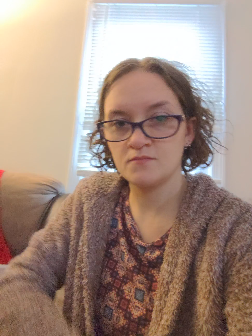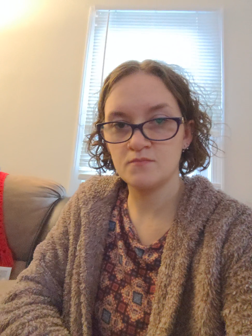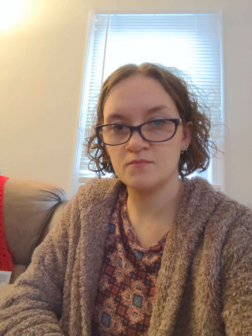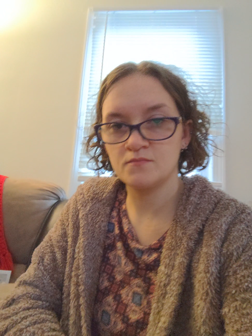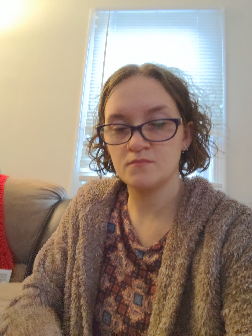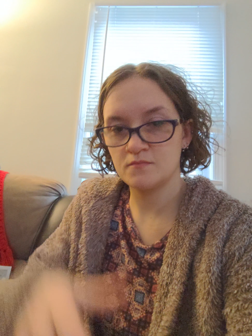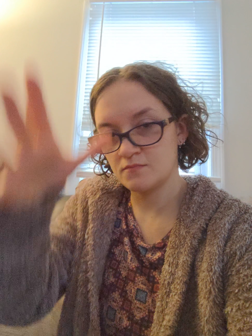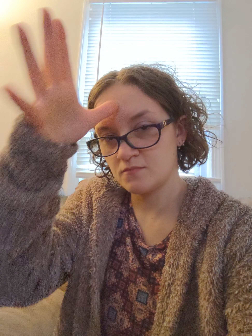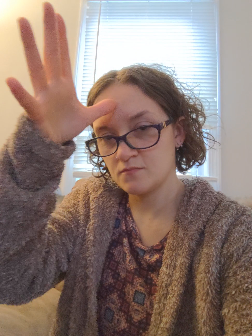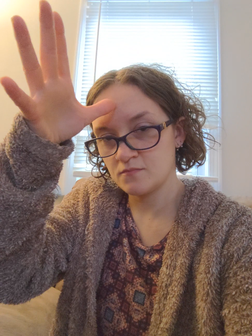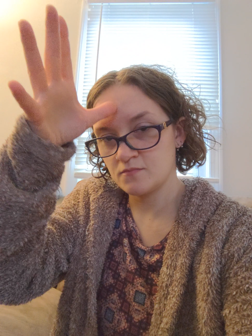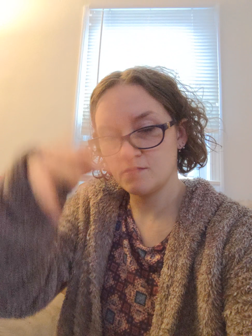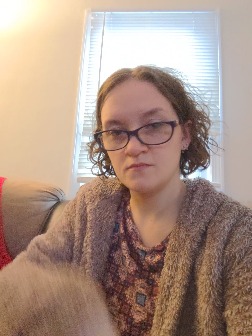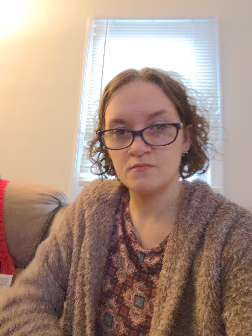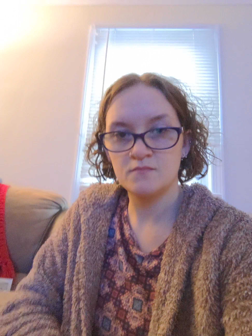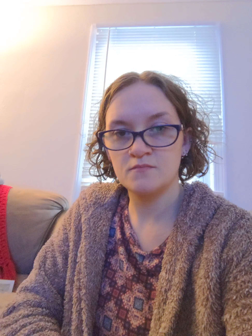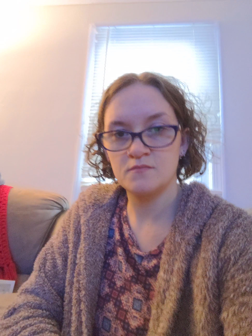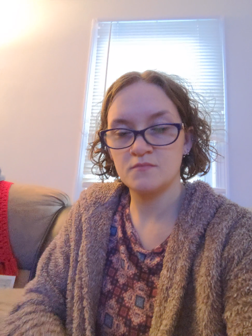dad